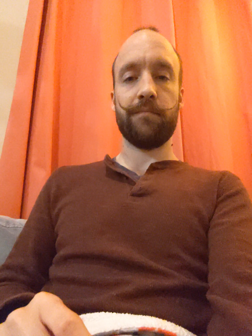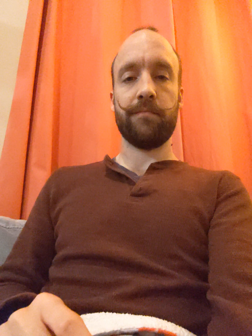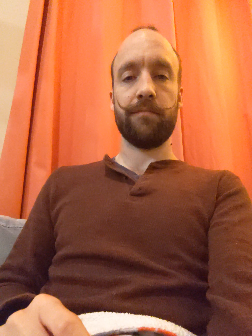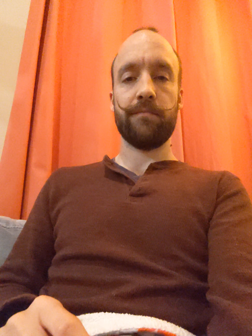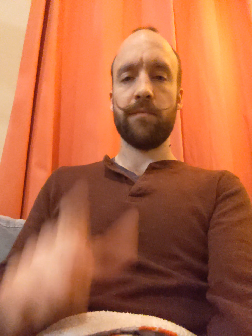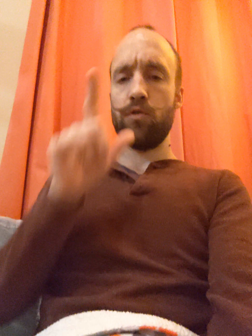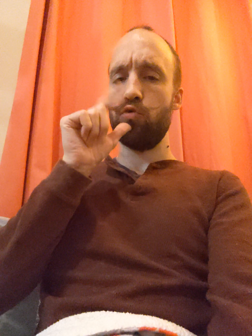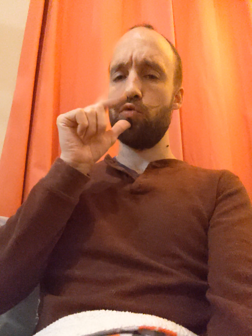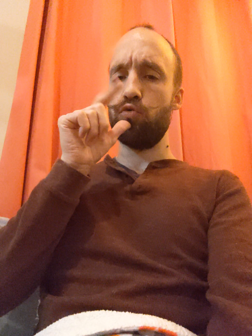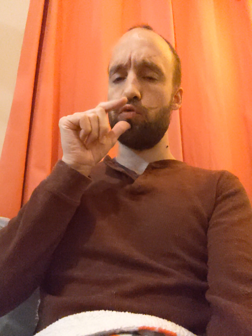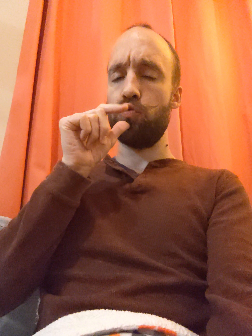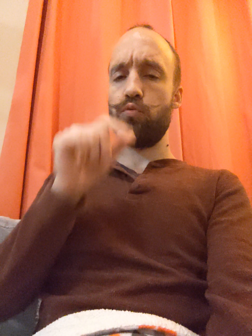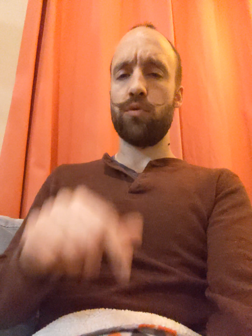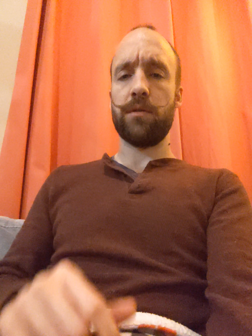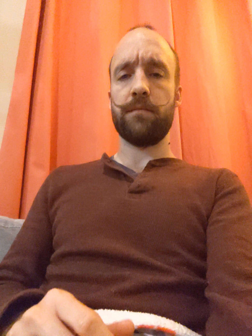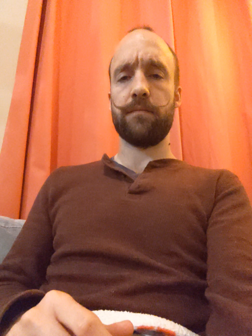who